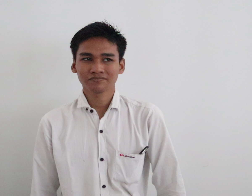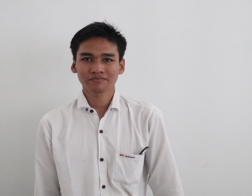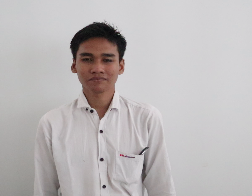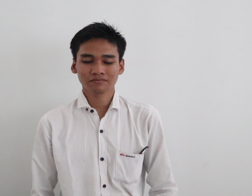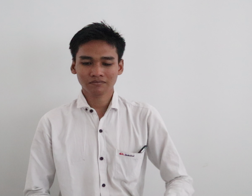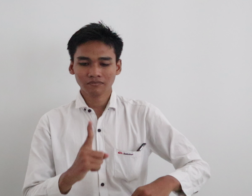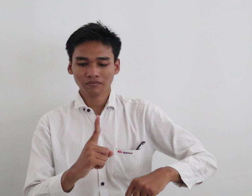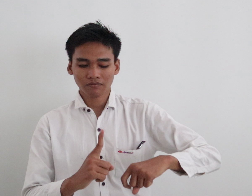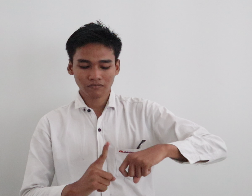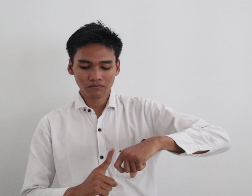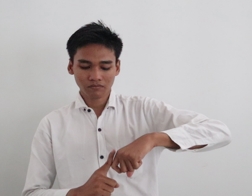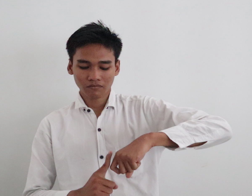K